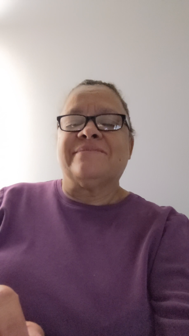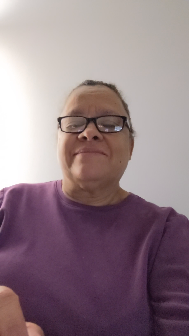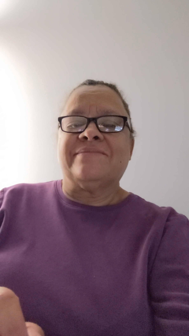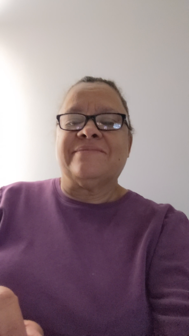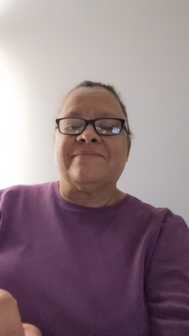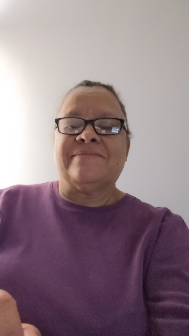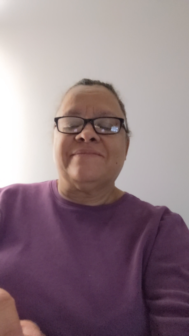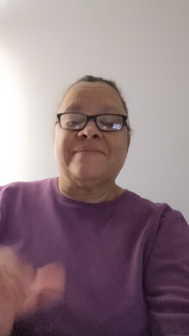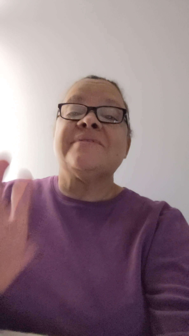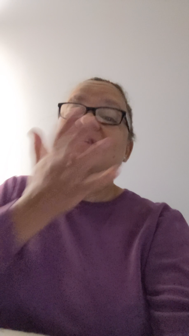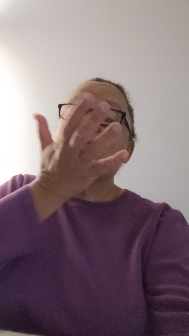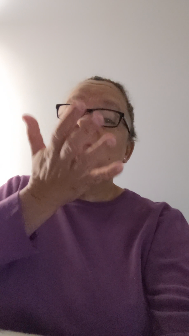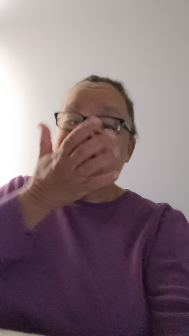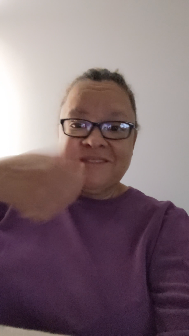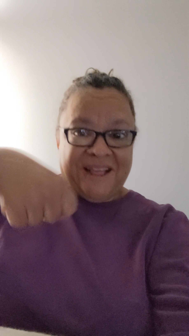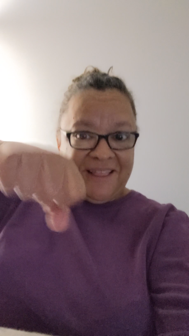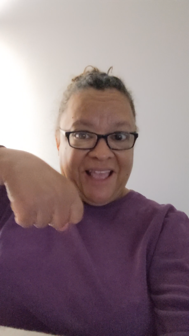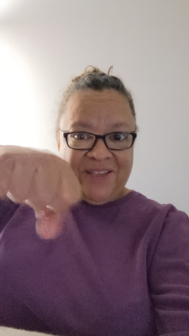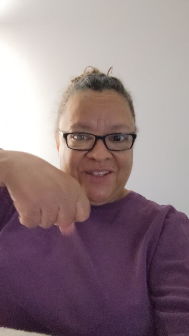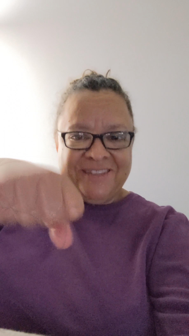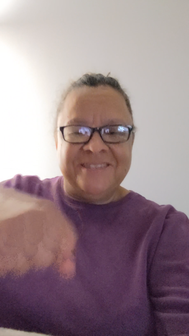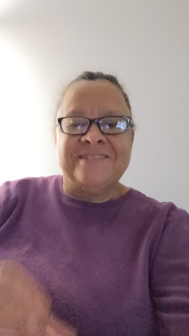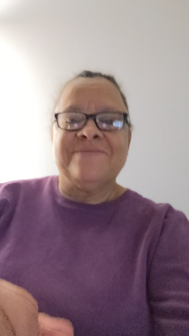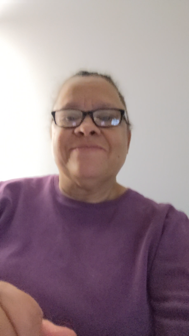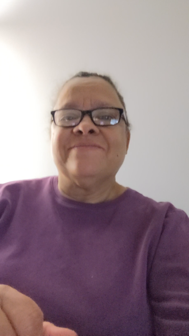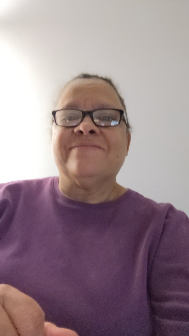lawn mower